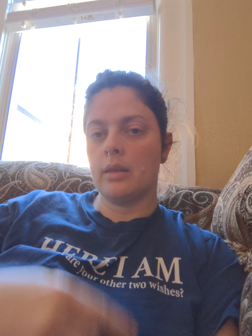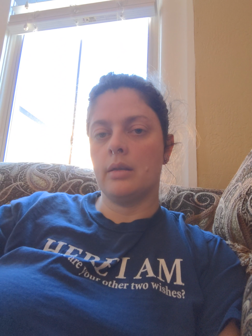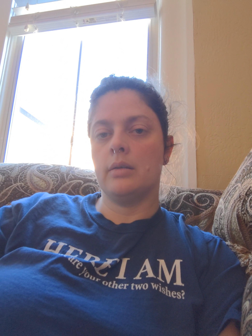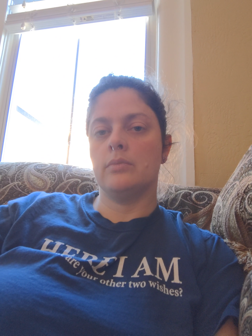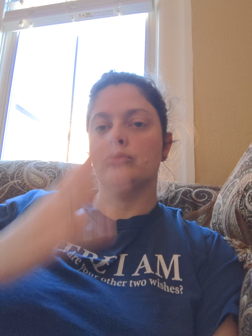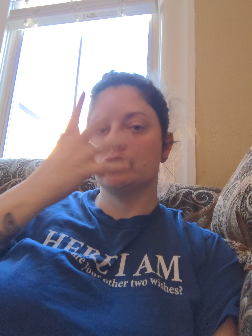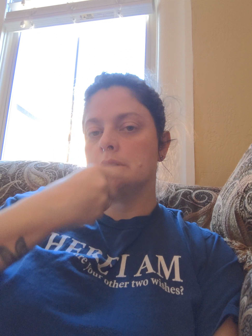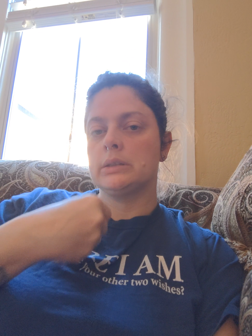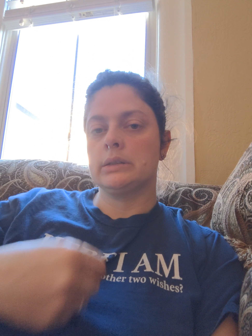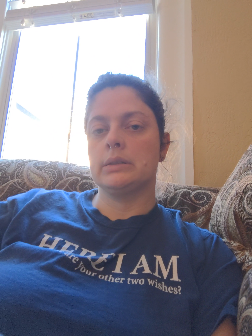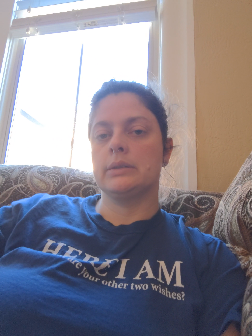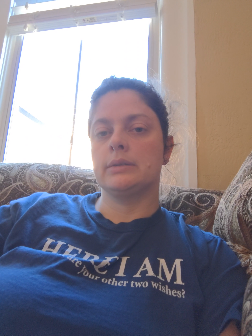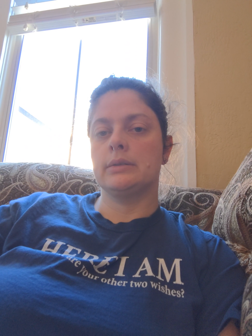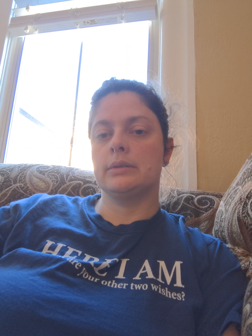pretty